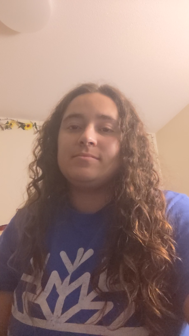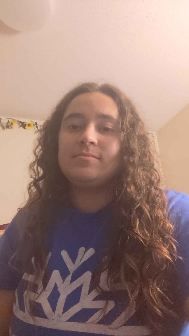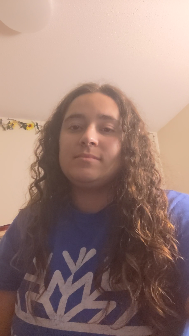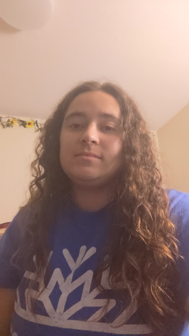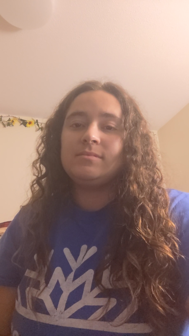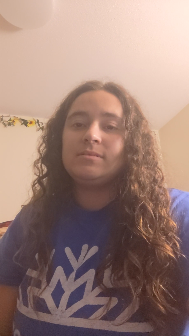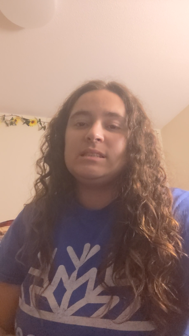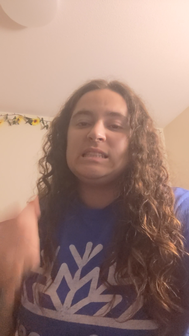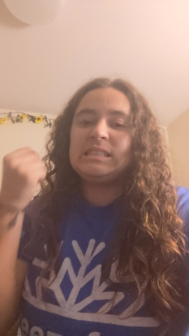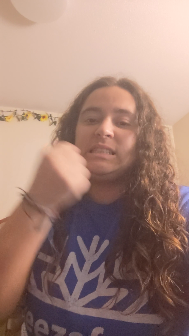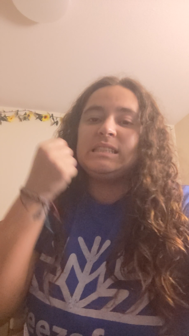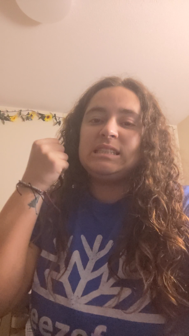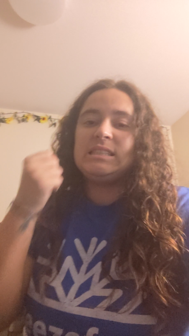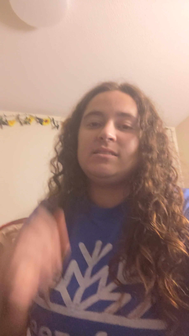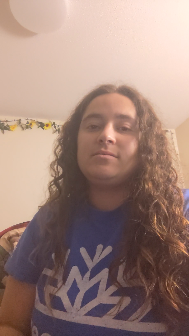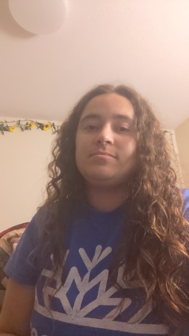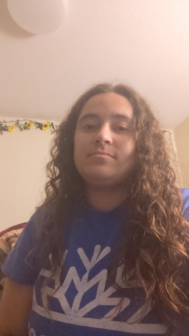hit